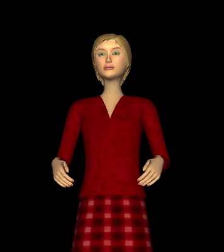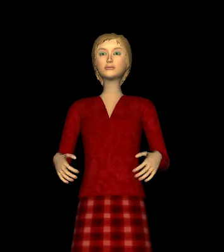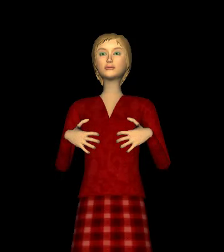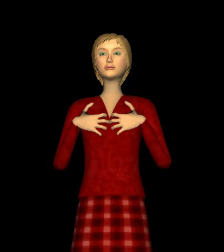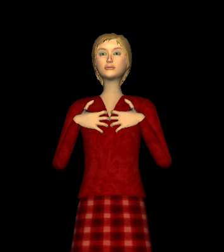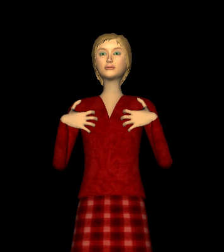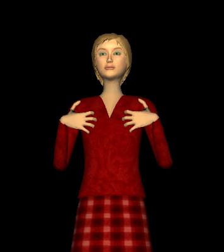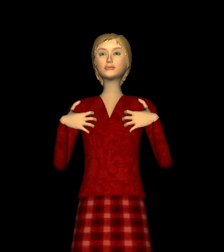عالم